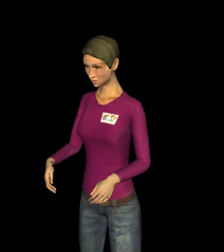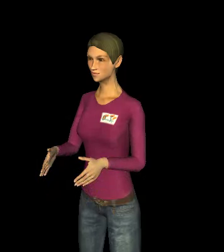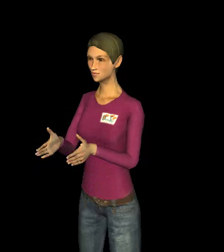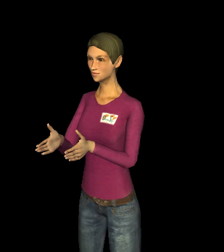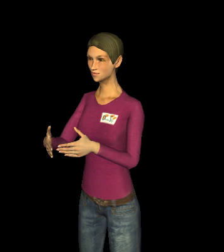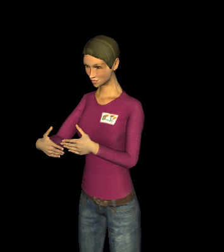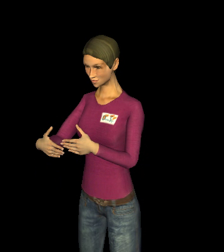حزمة